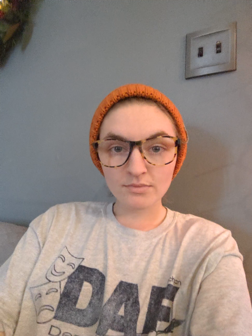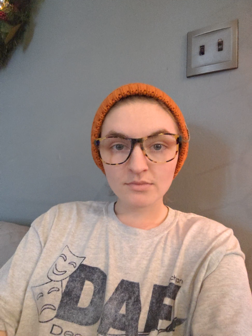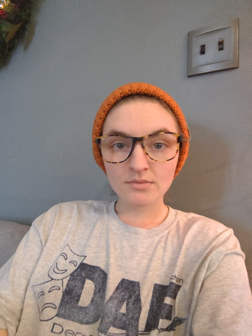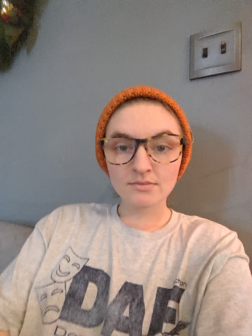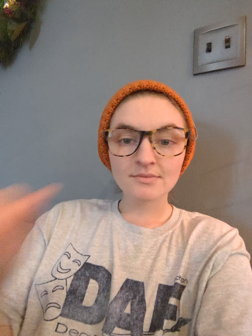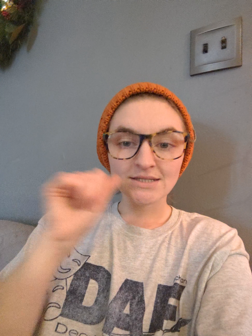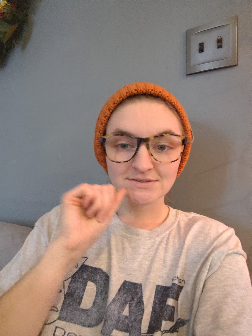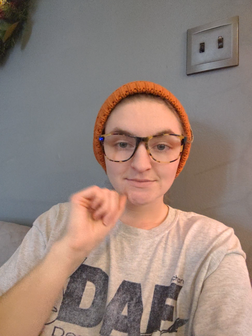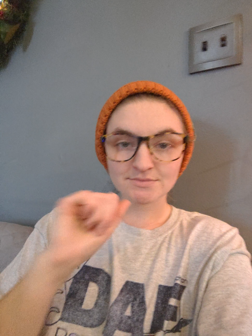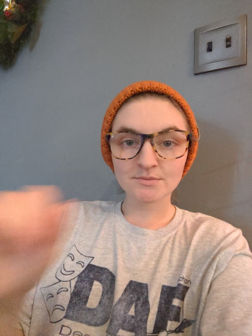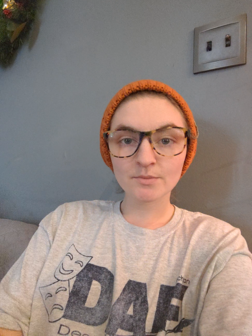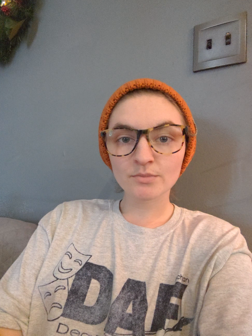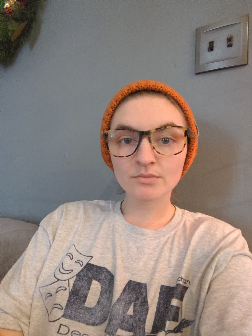aunt